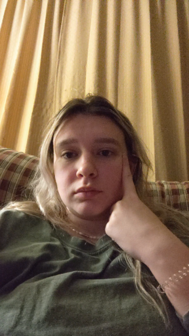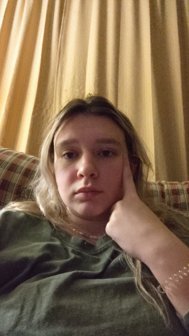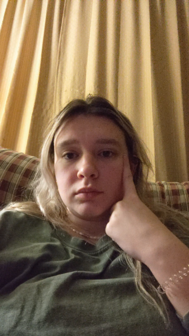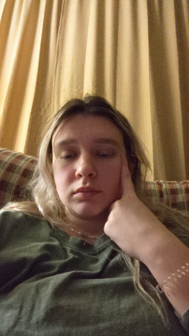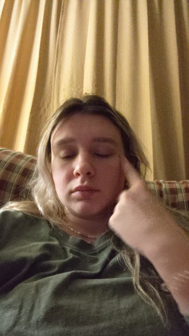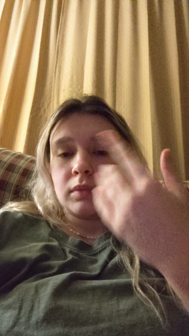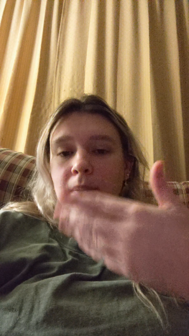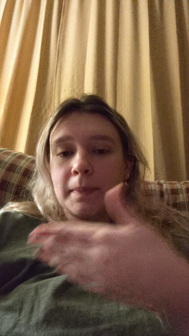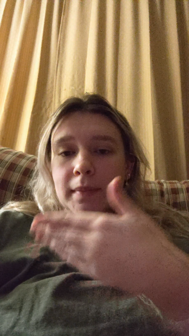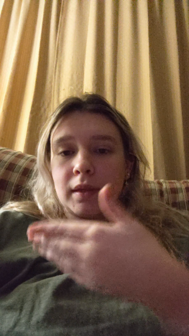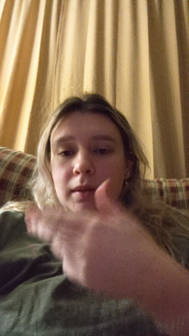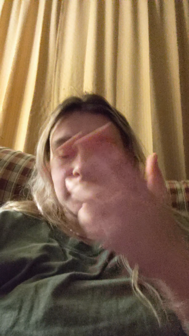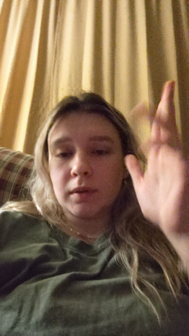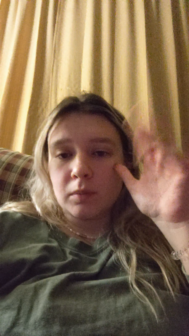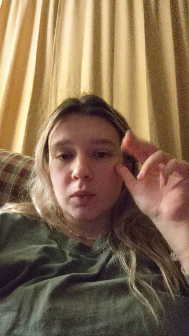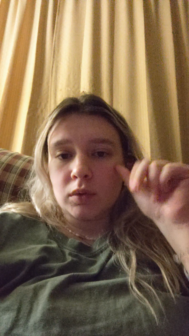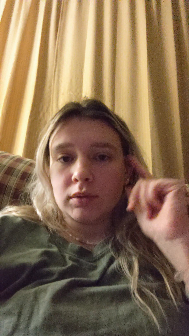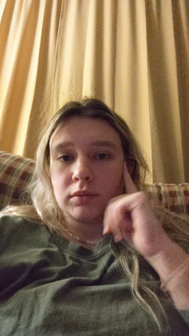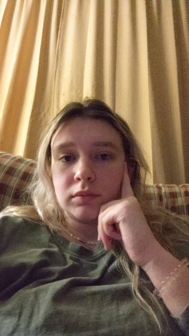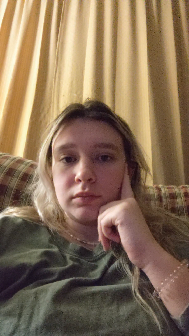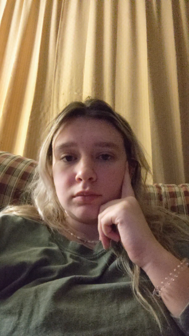pony